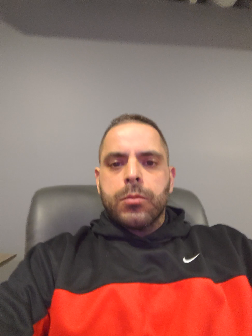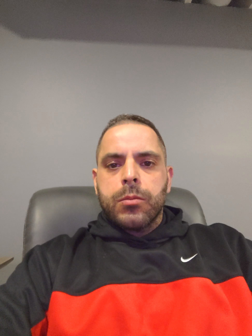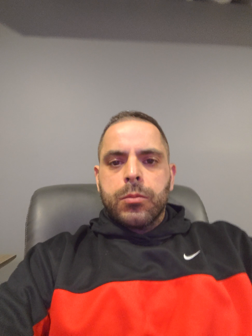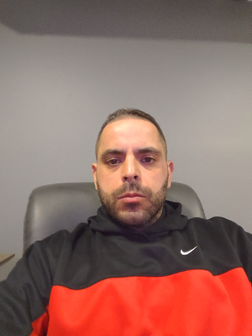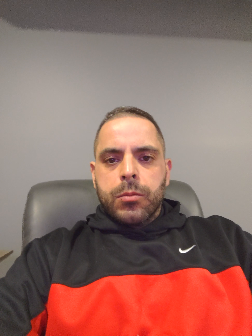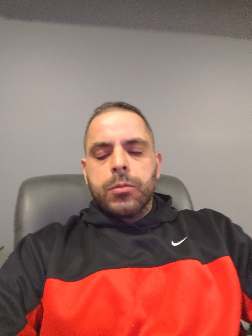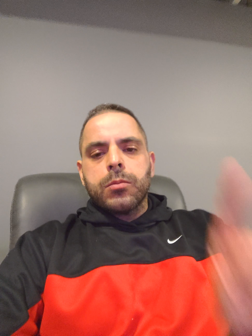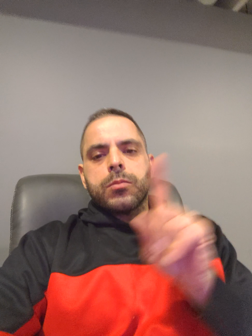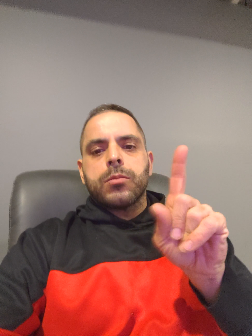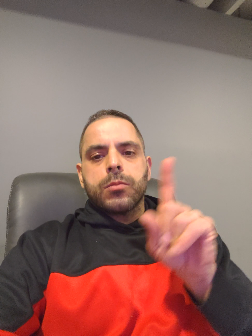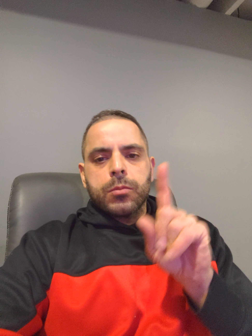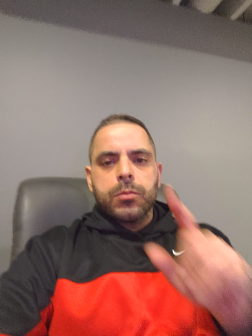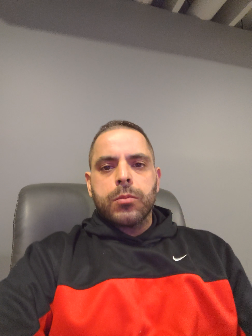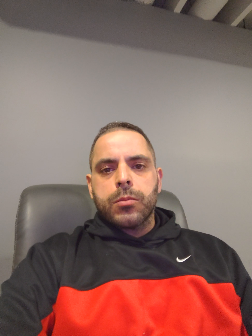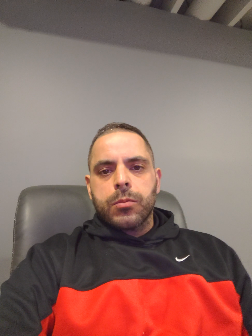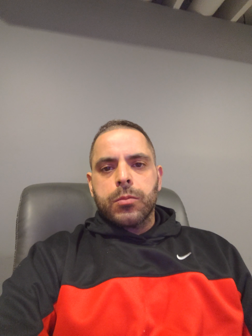where